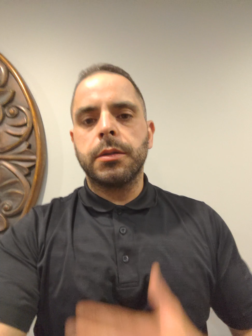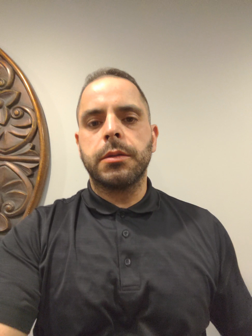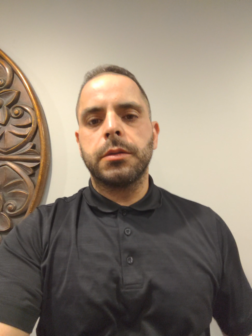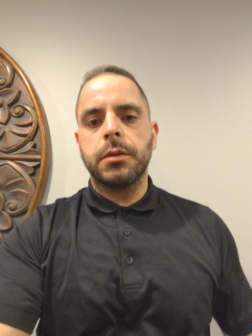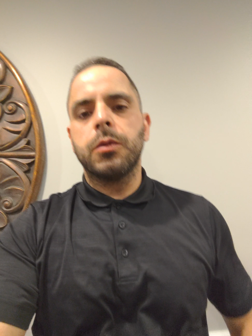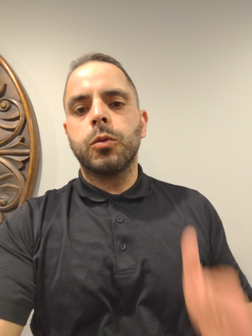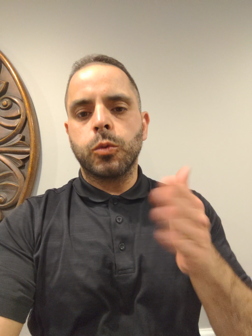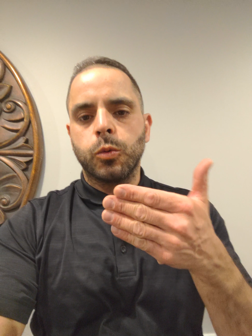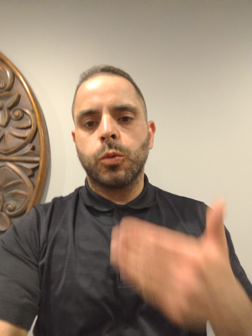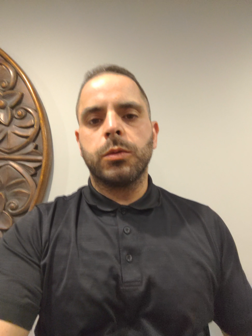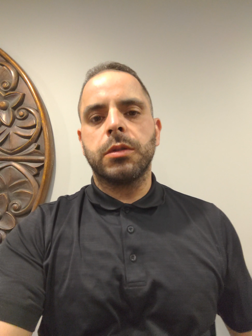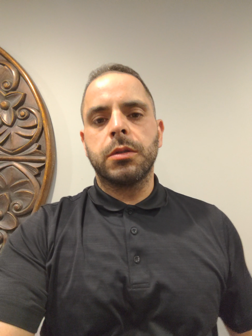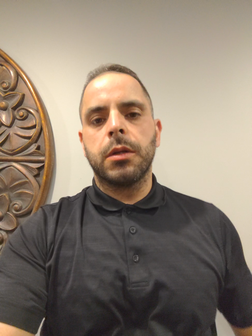room